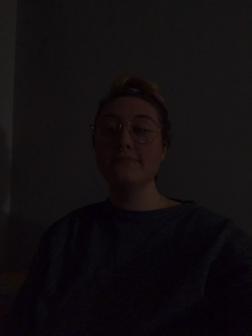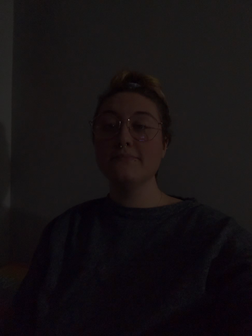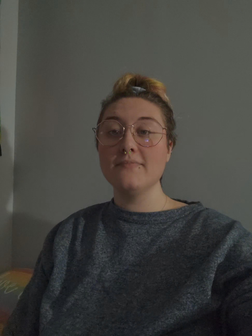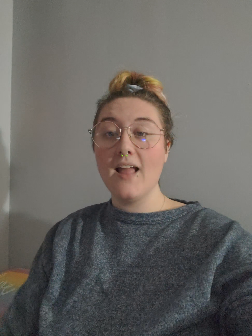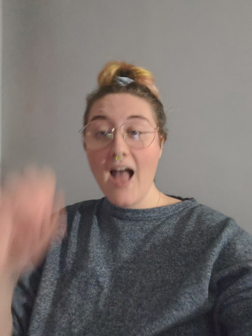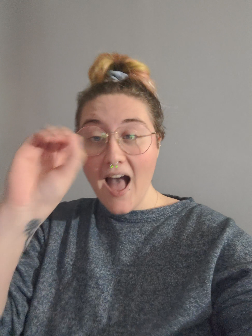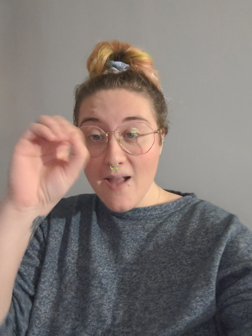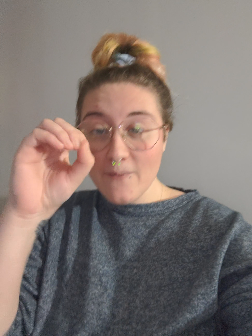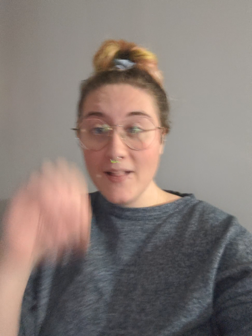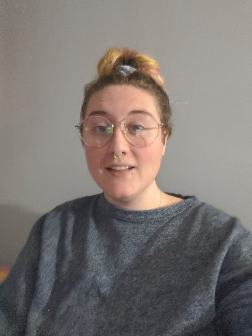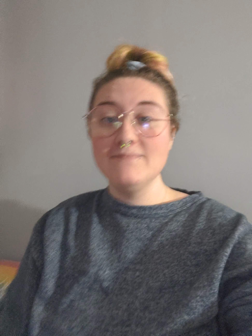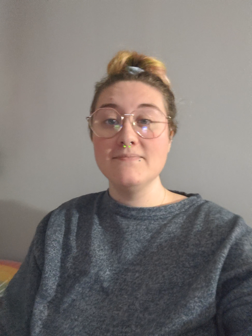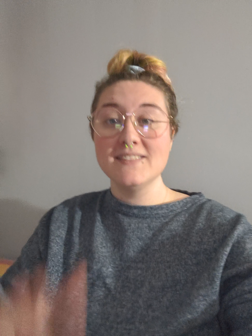owl